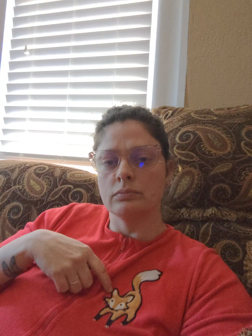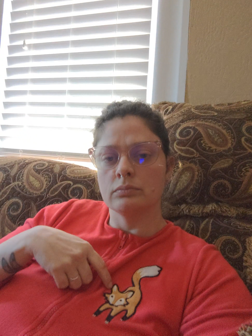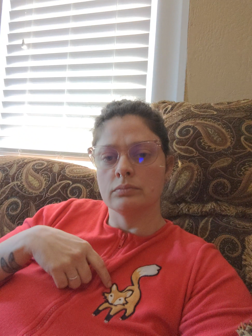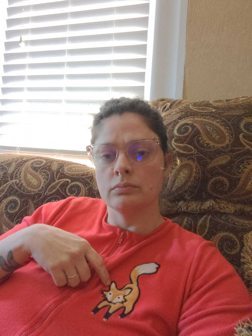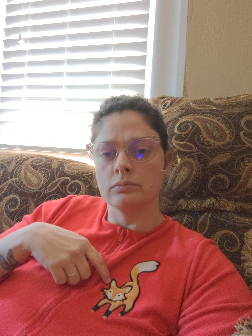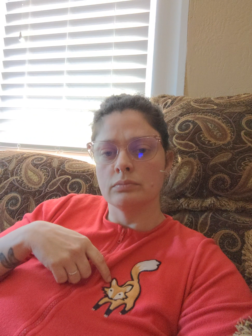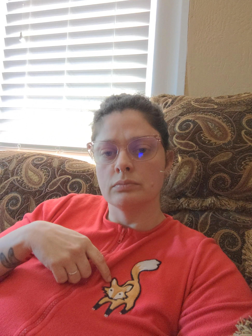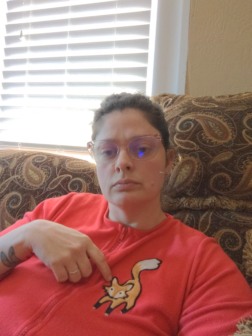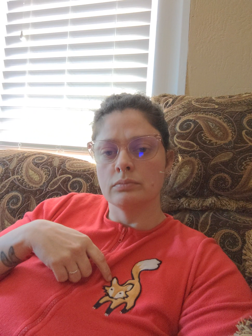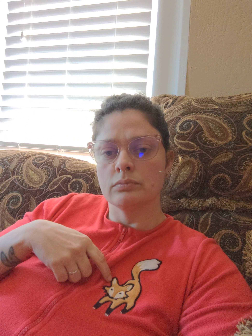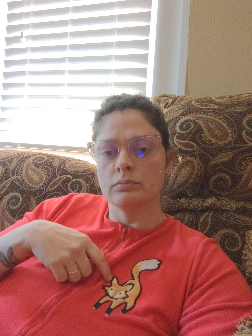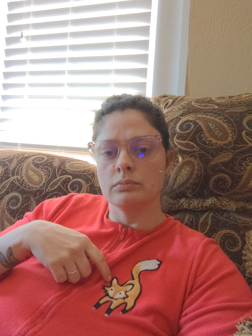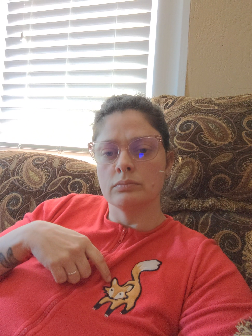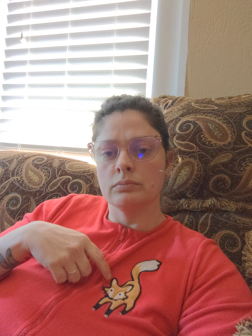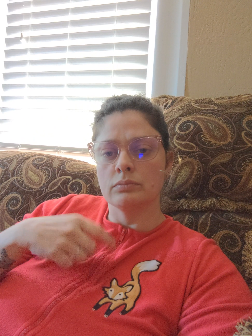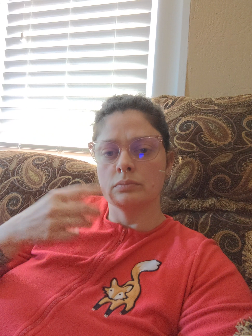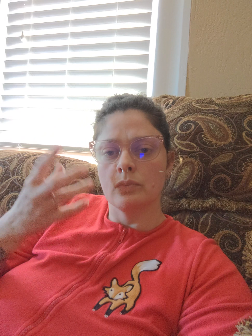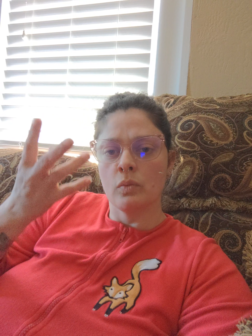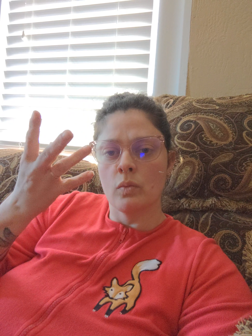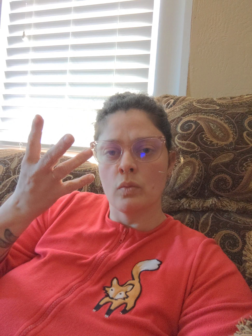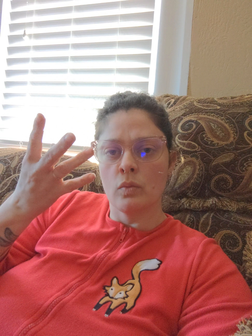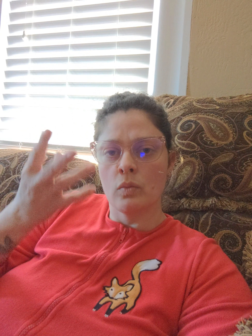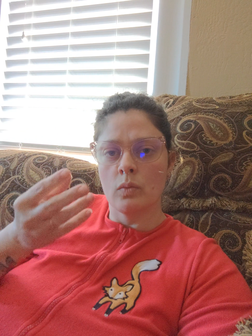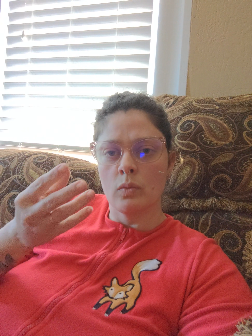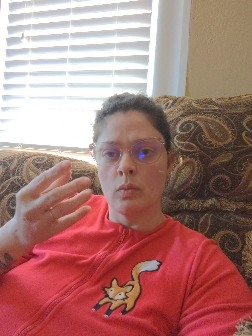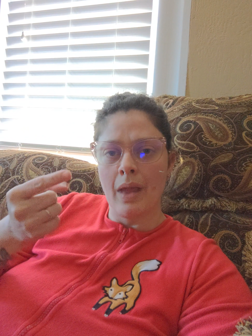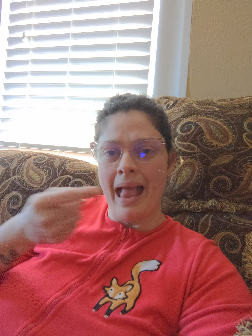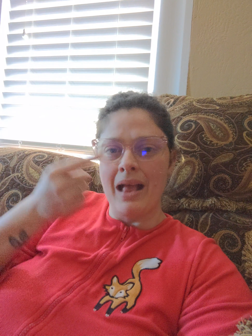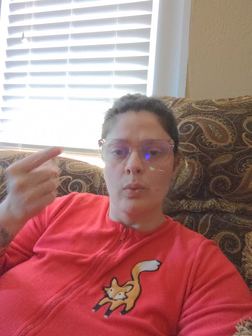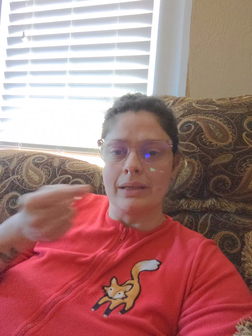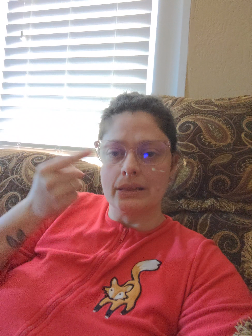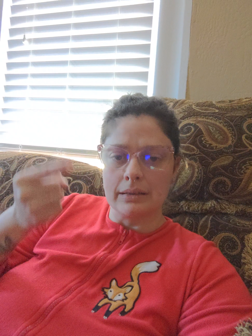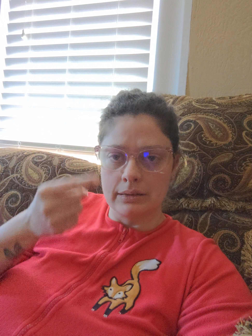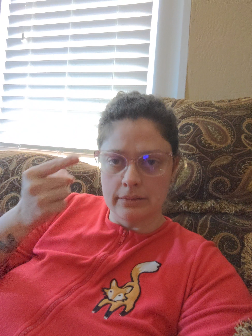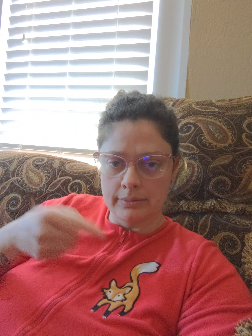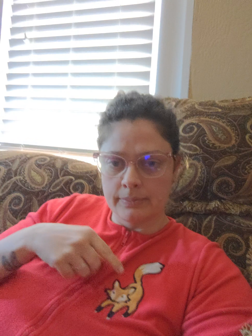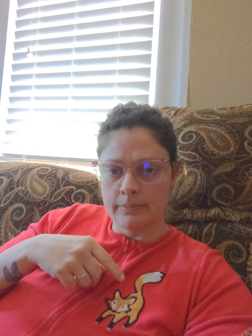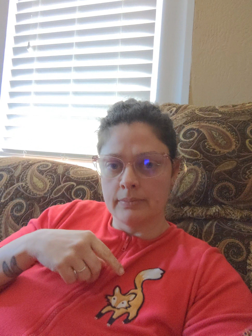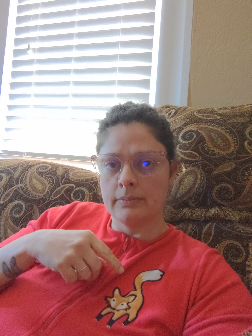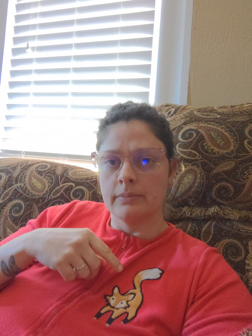owie